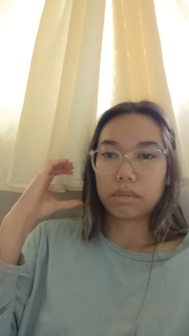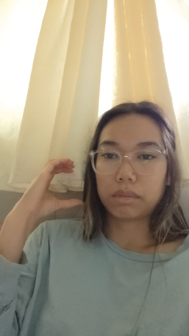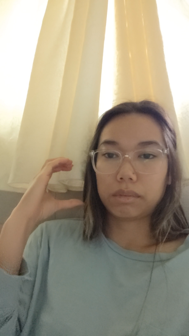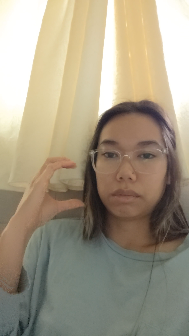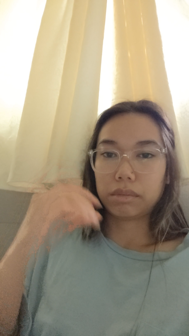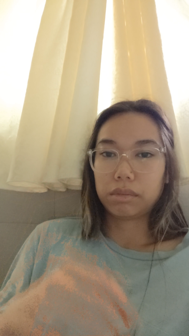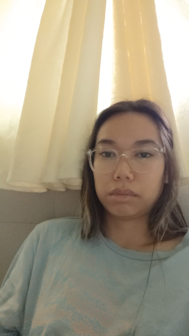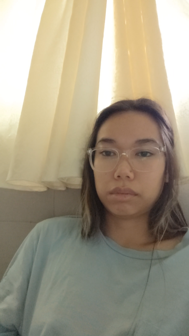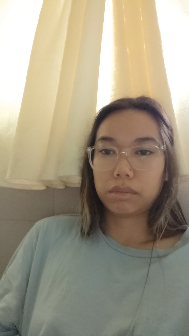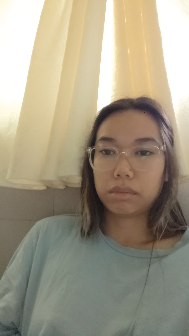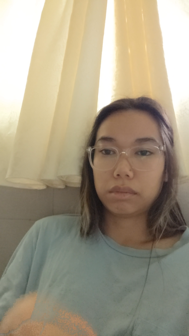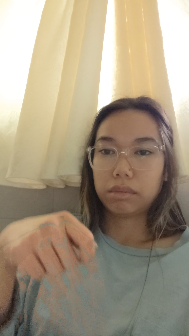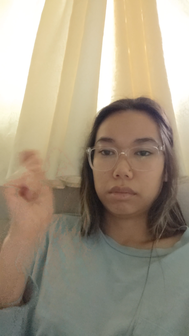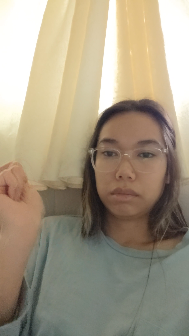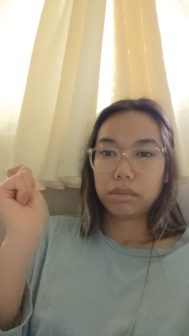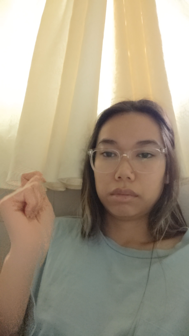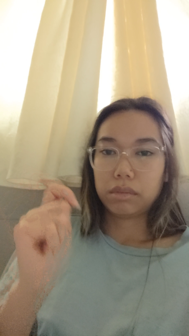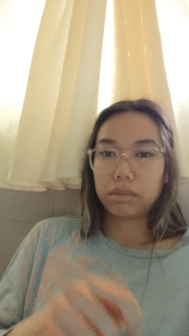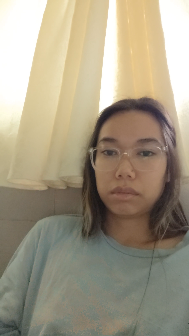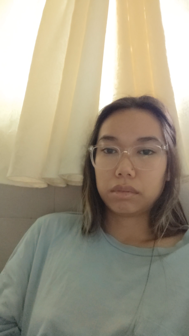rip